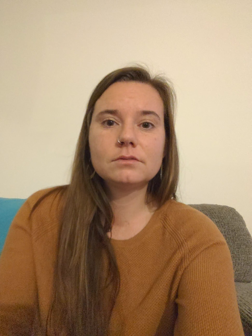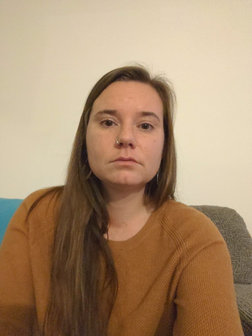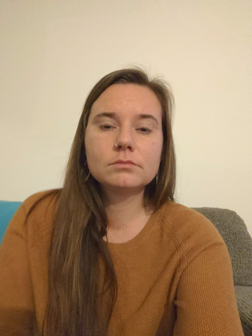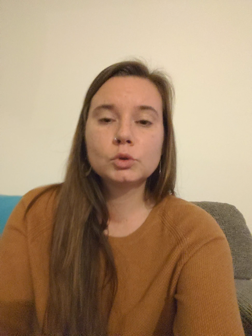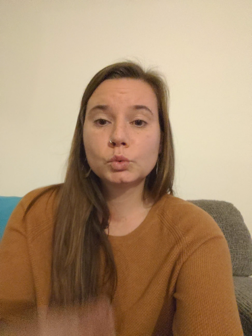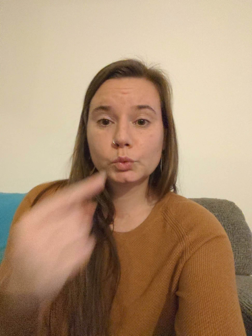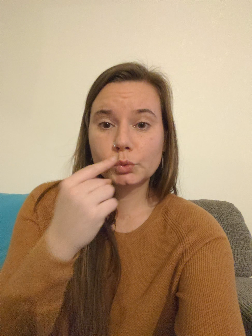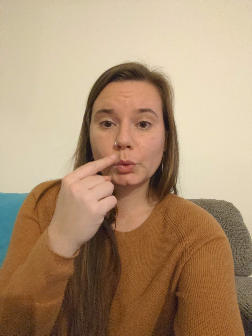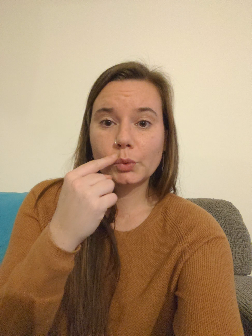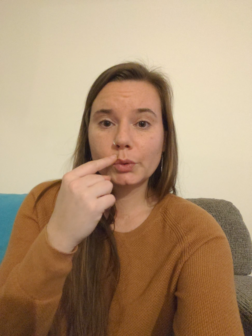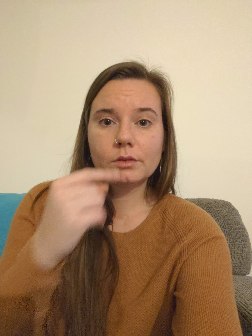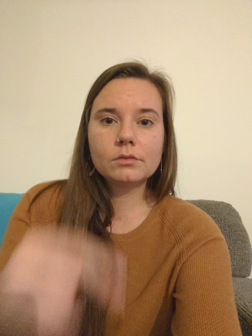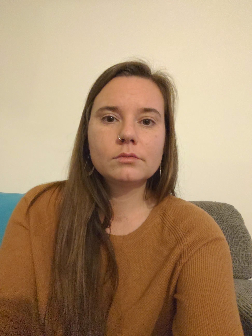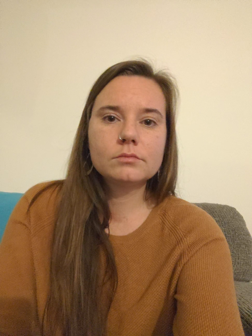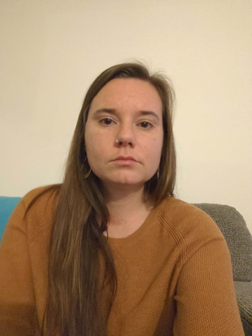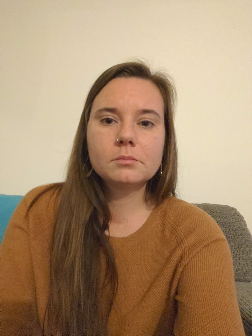tooth